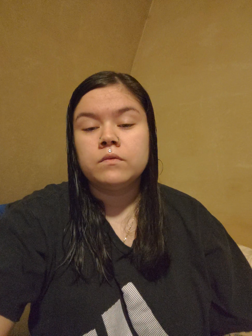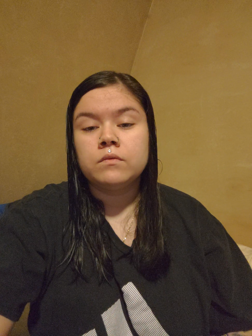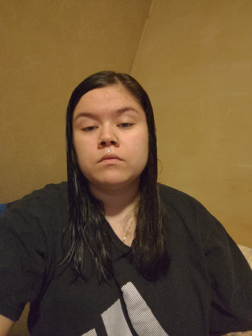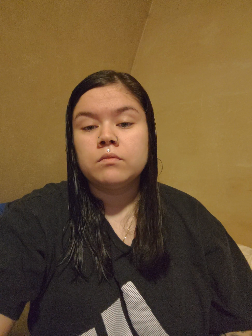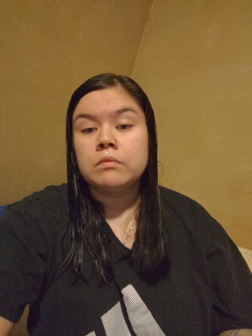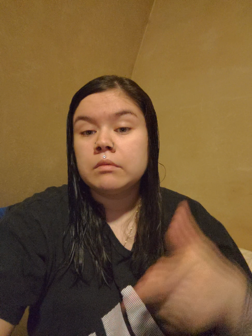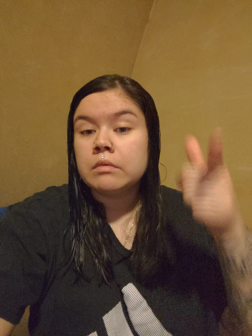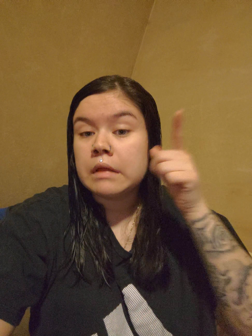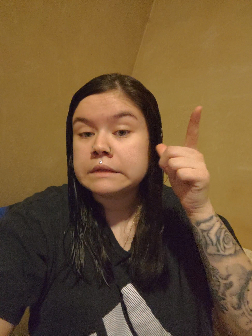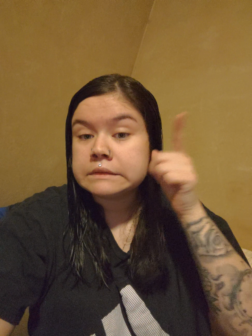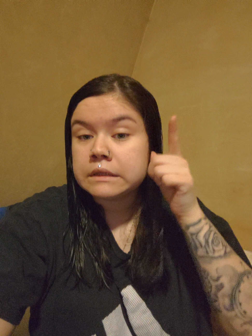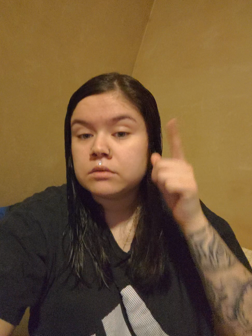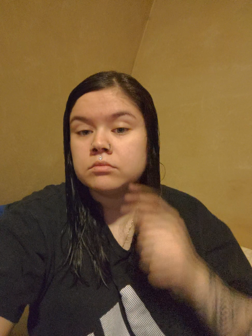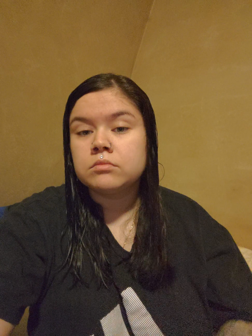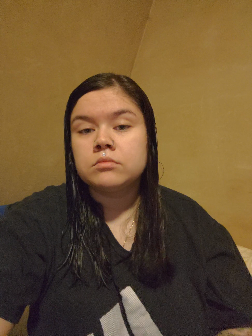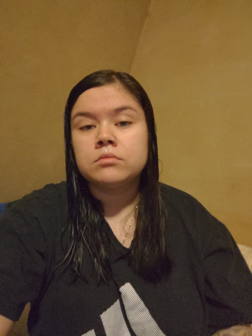listen